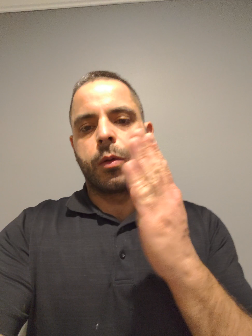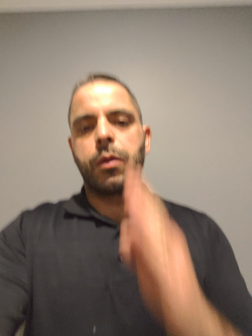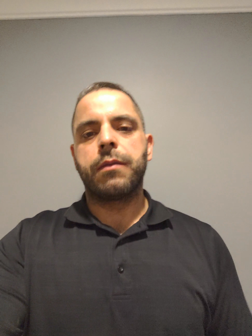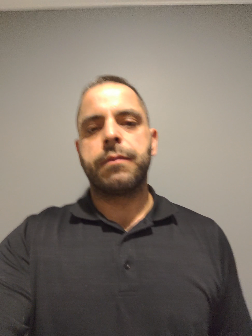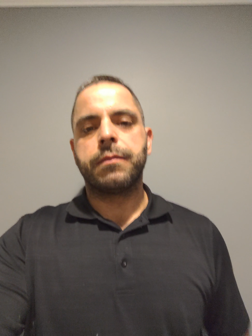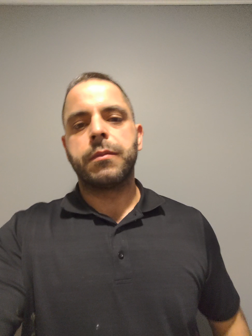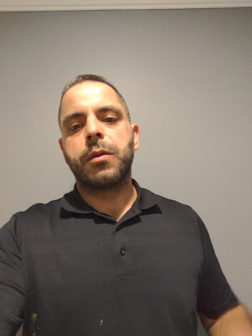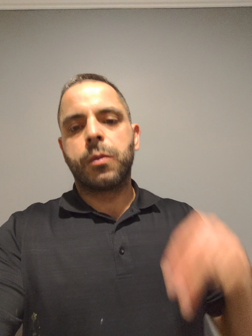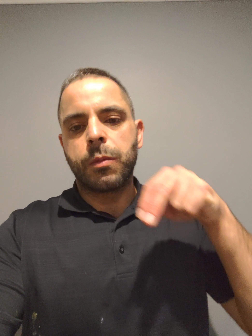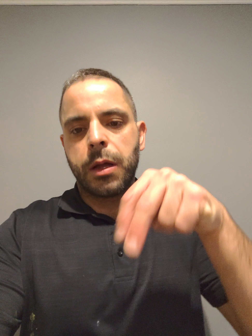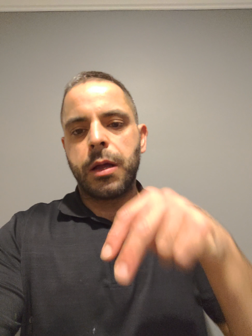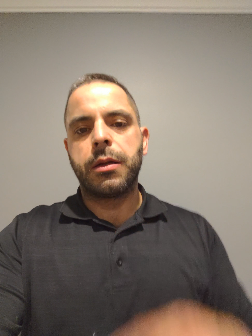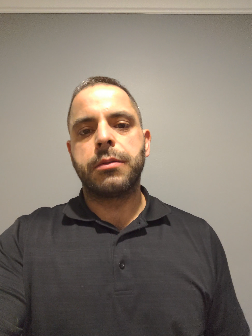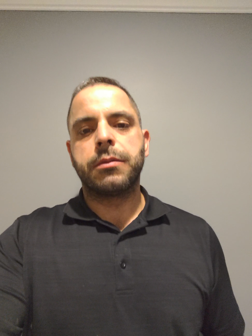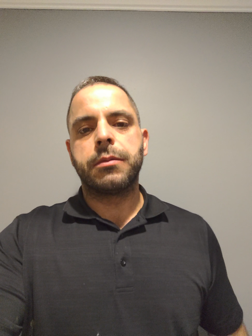ride